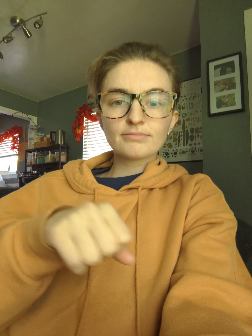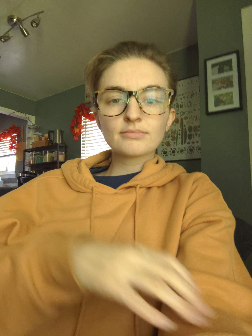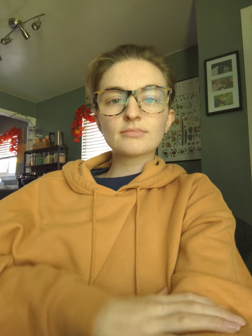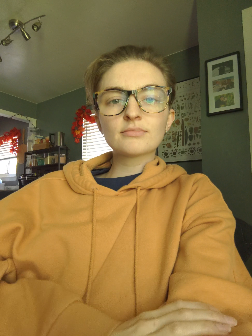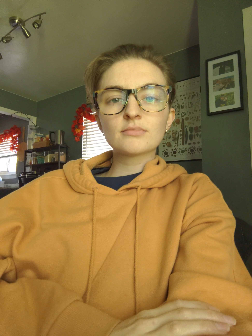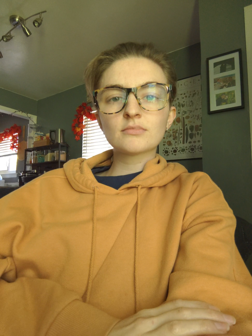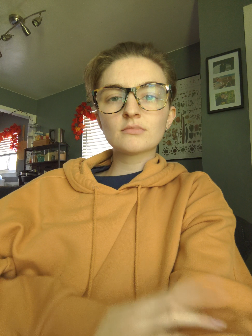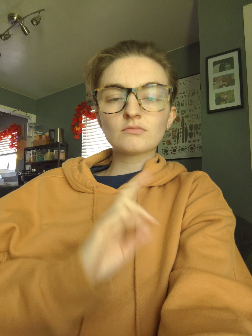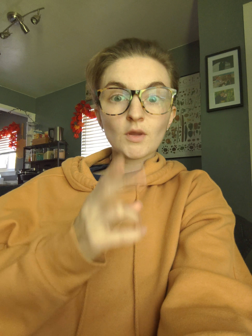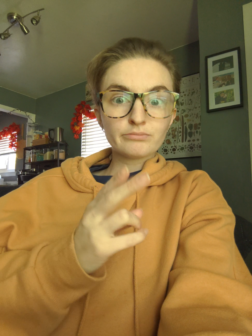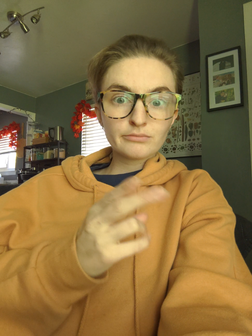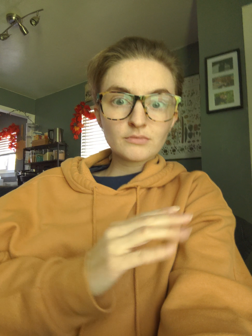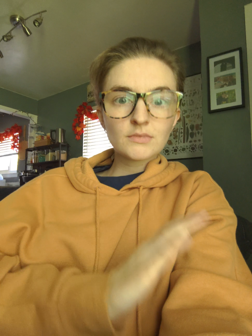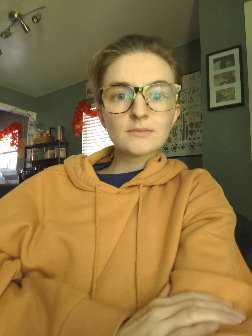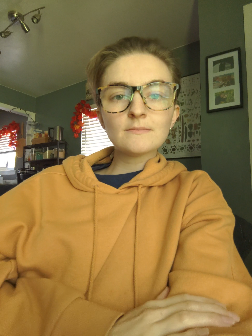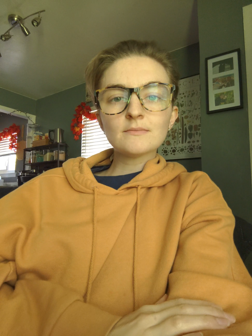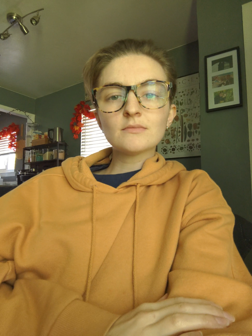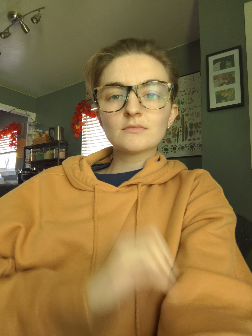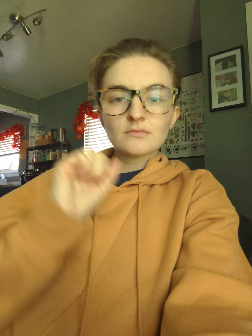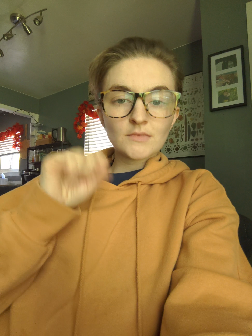hurry